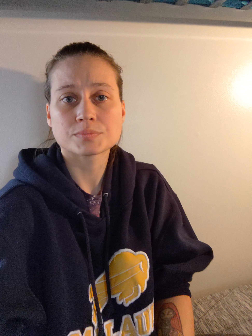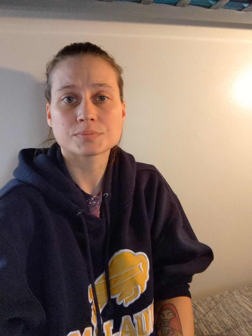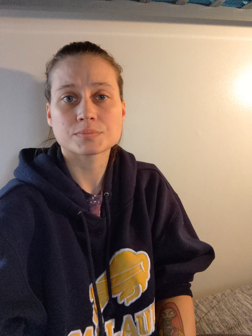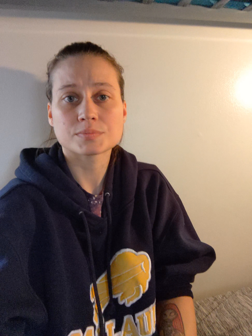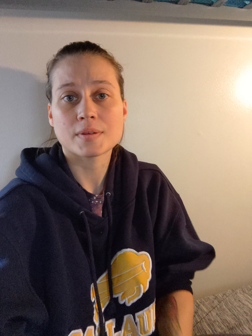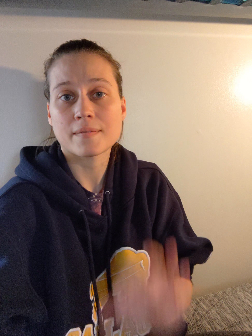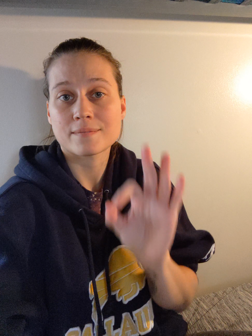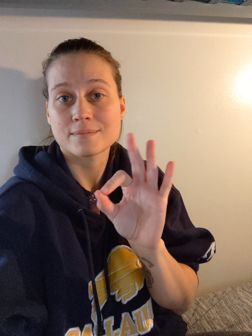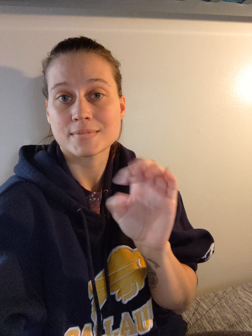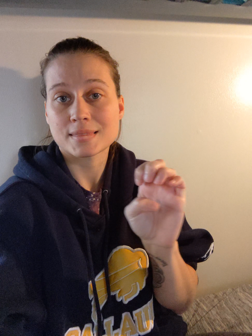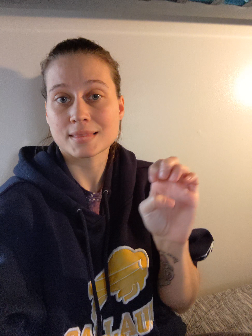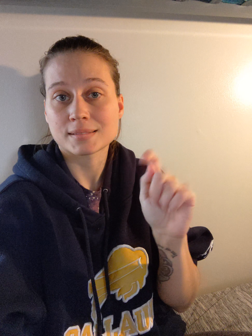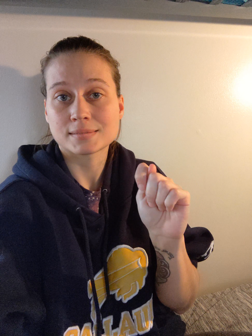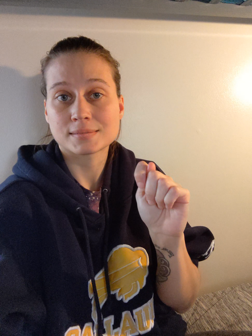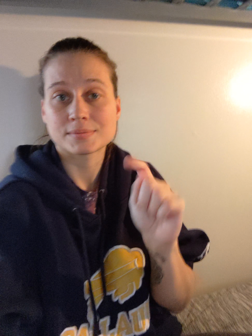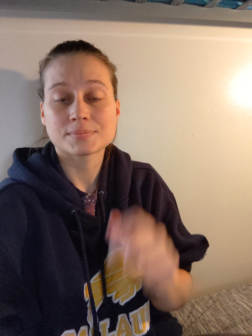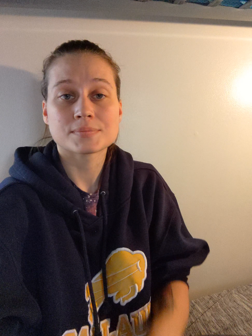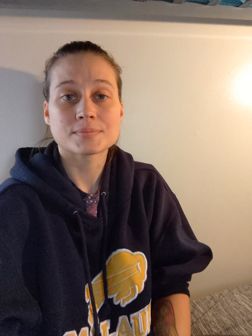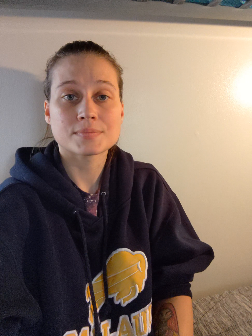feet